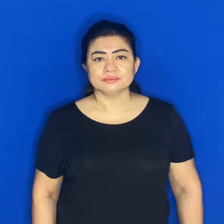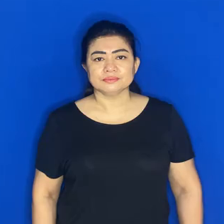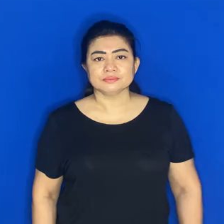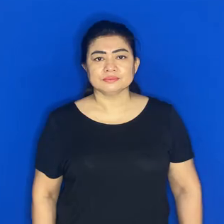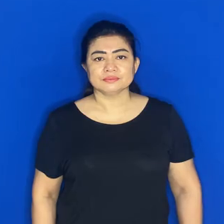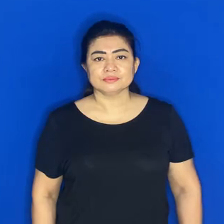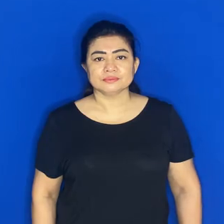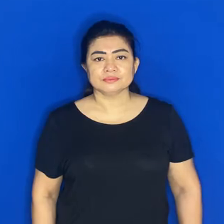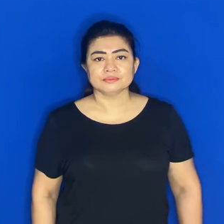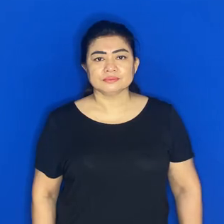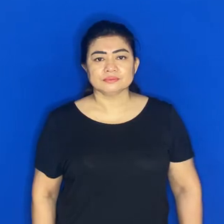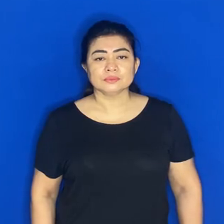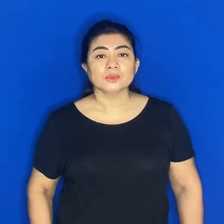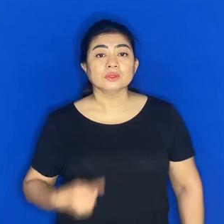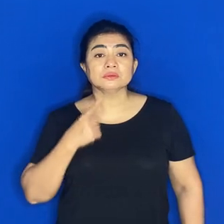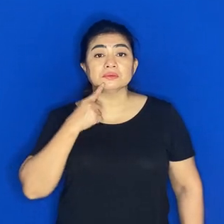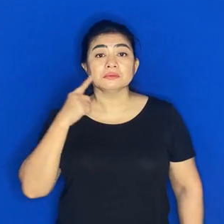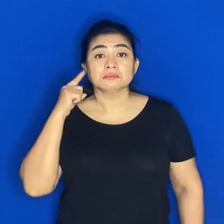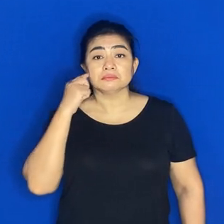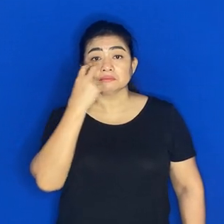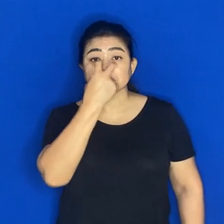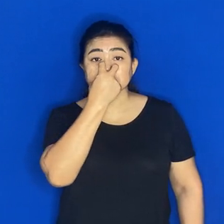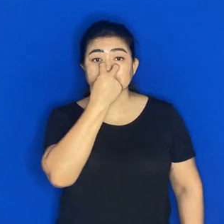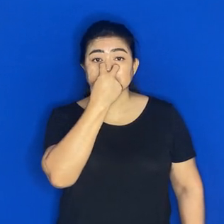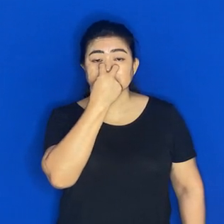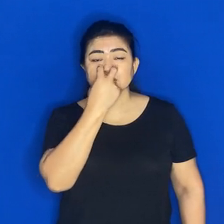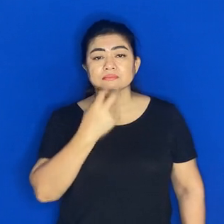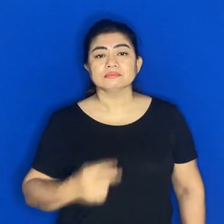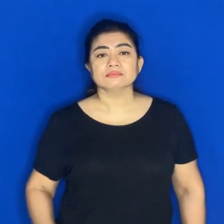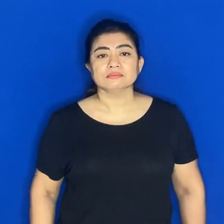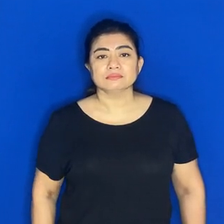deaf blind